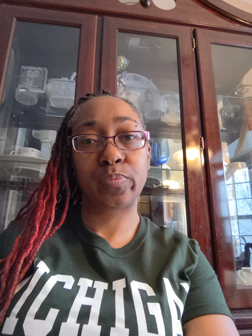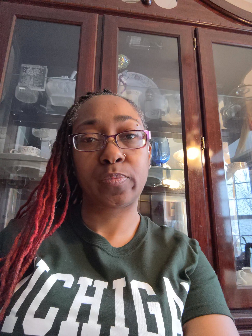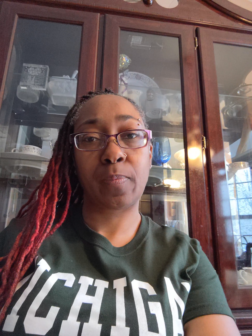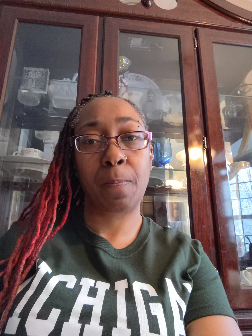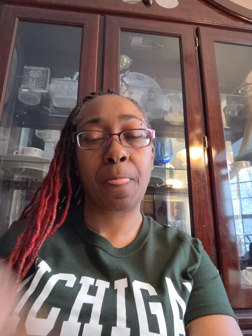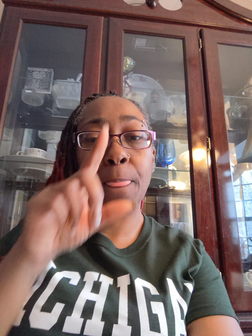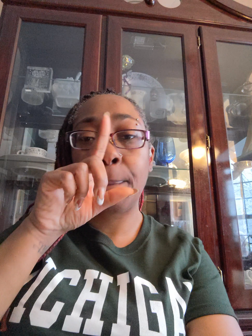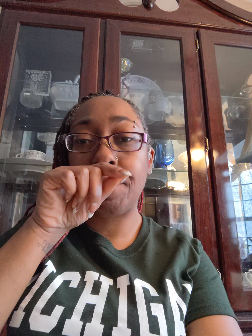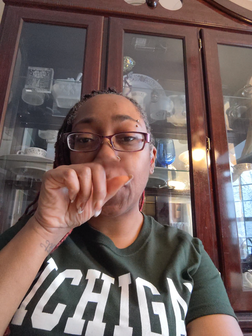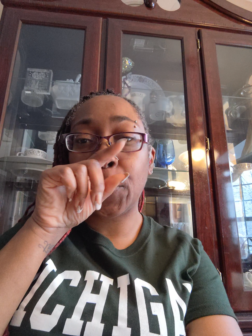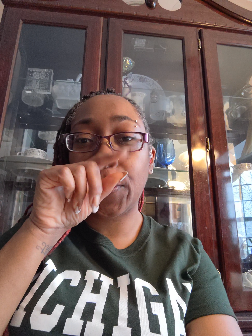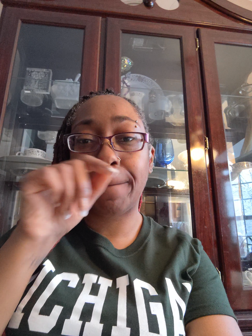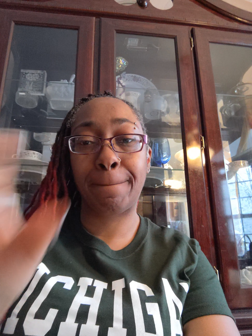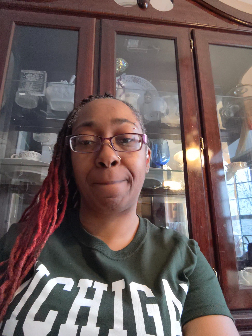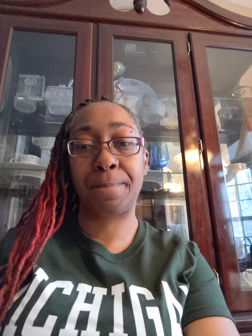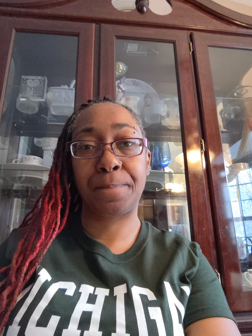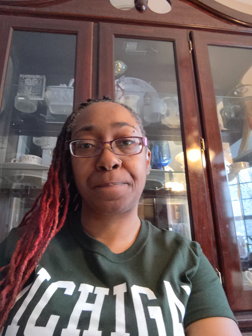bird